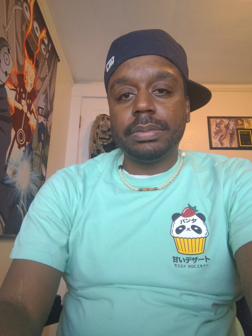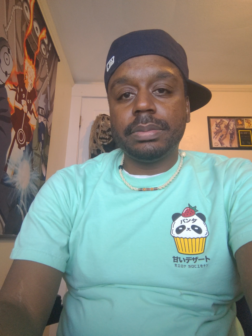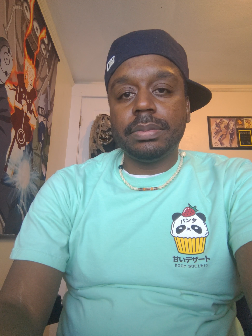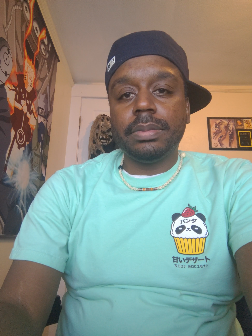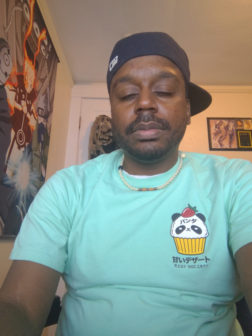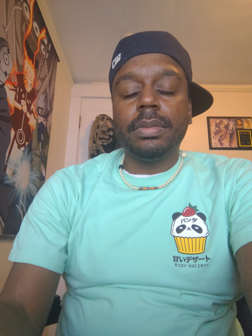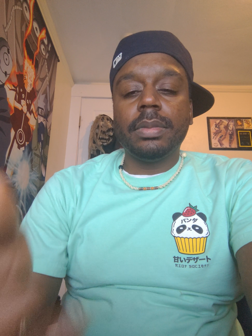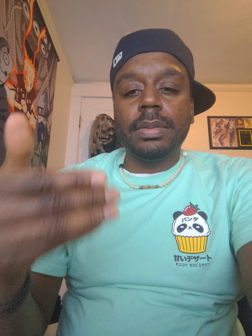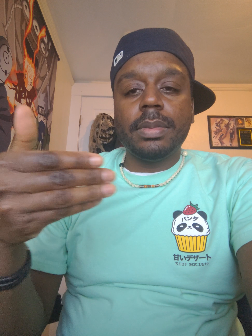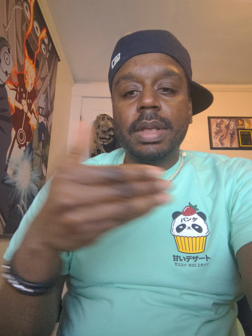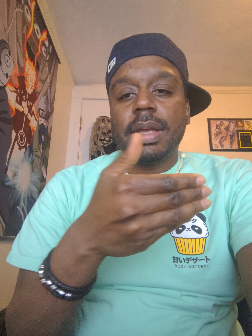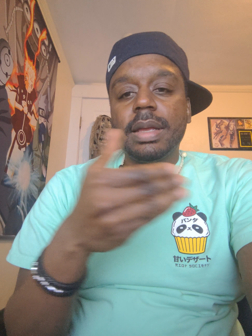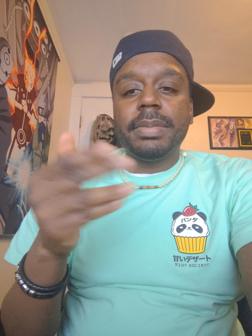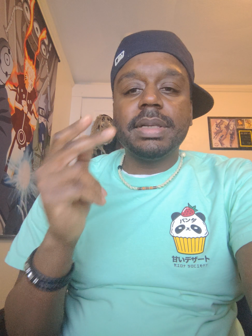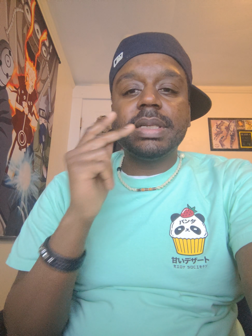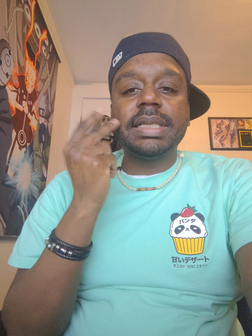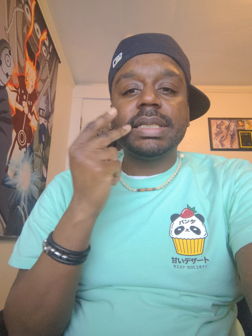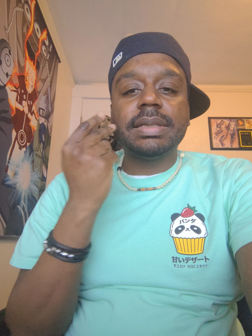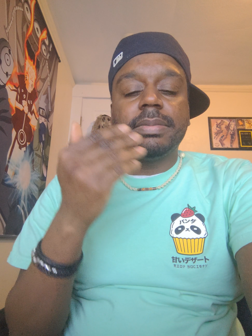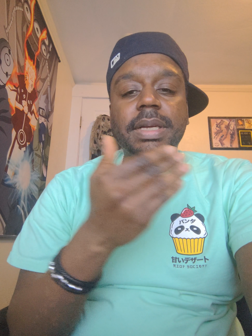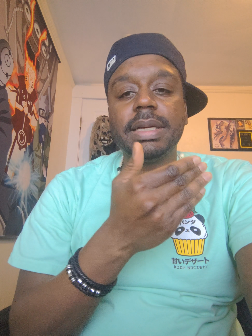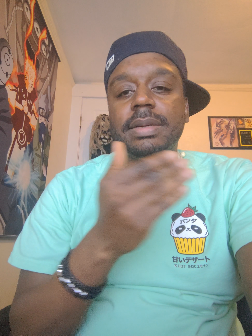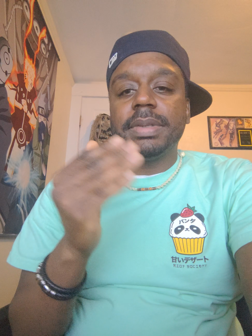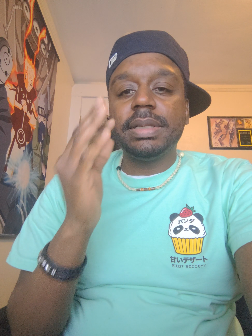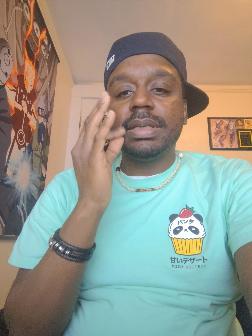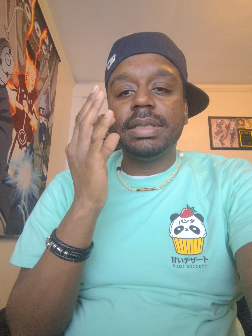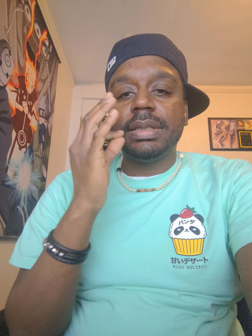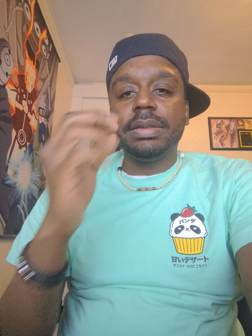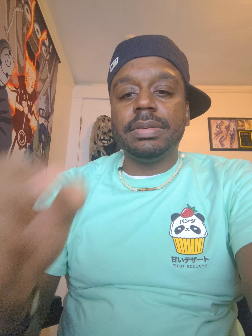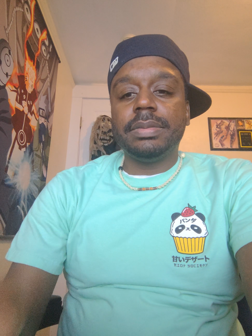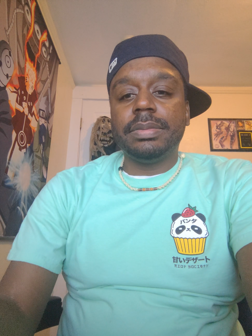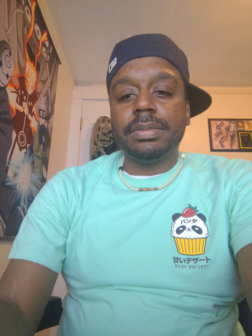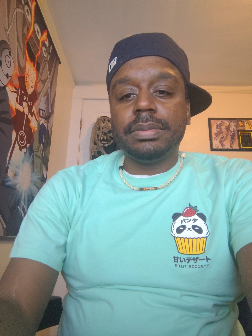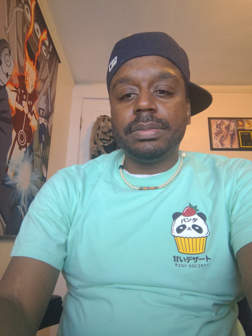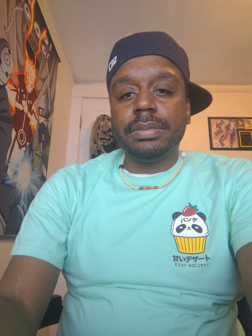kitty